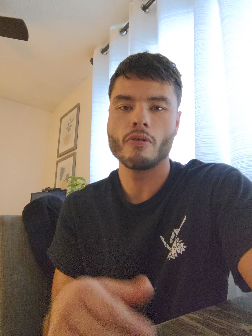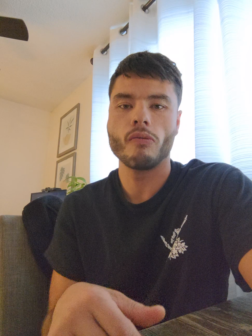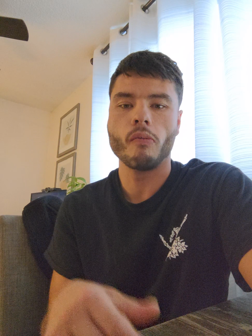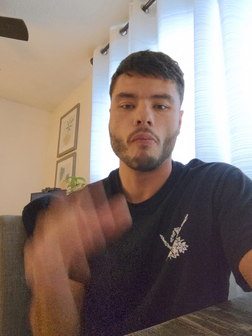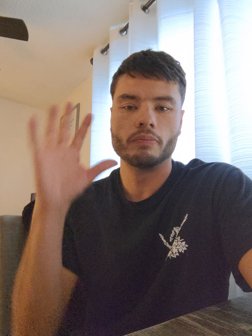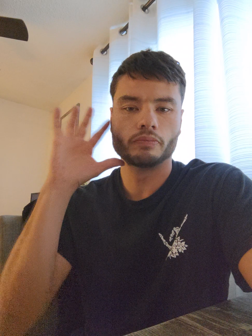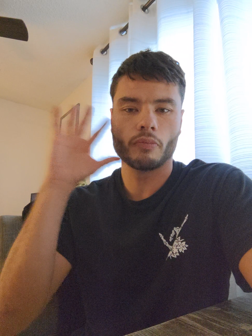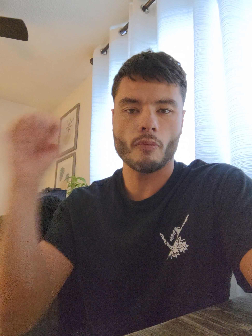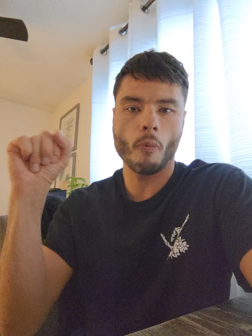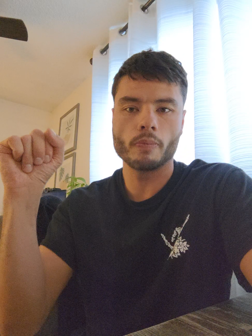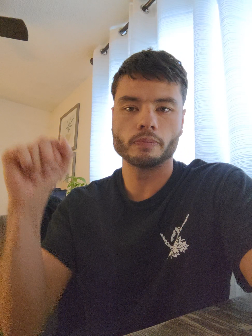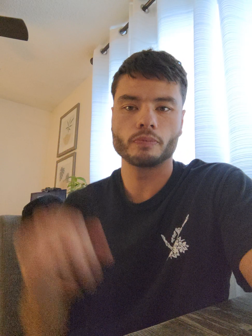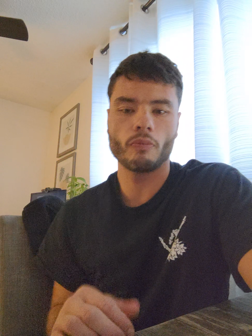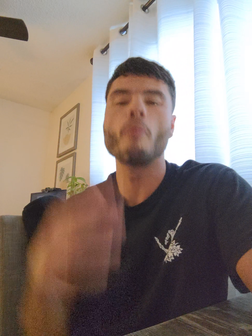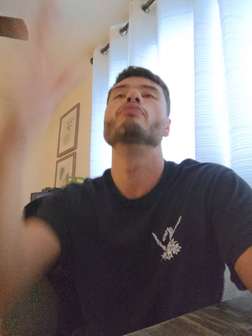loud